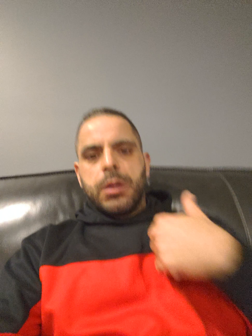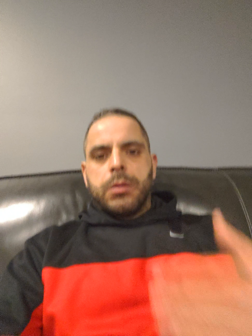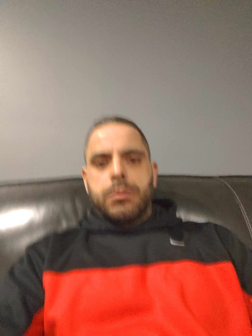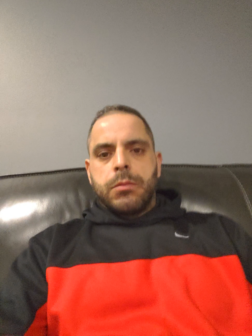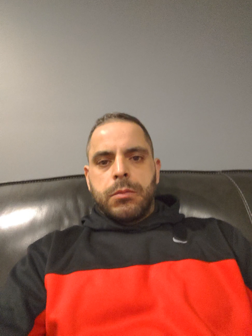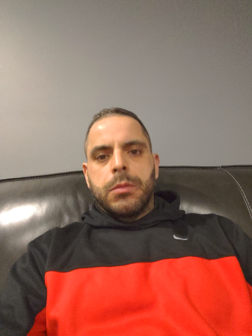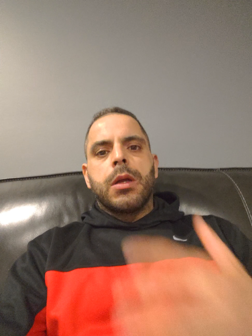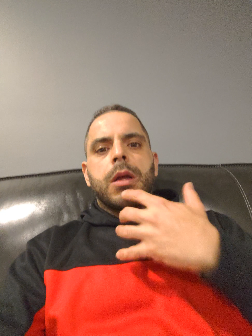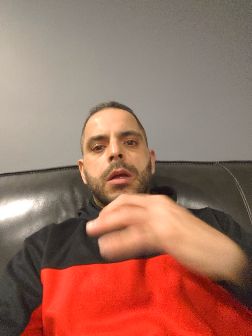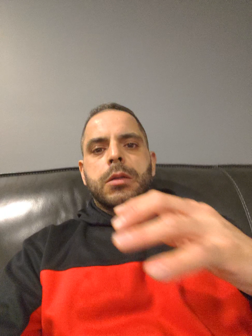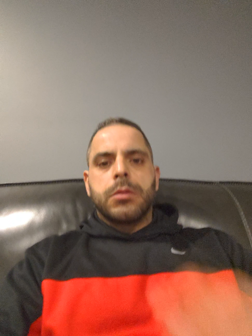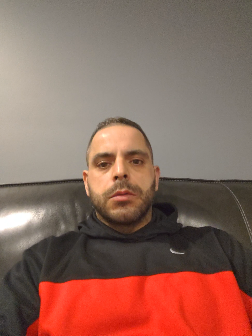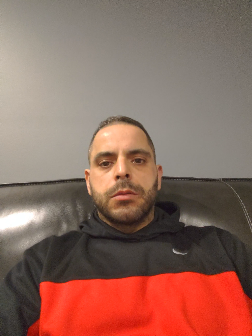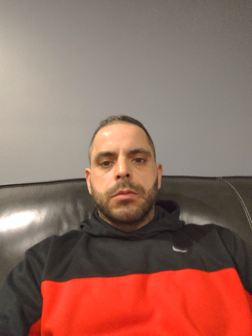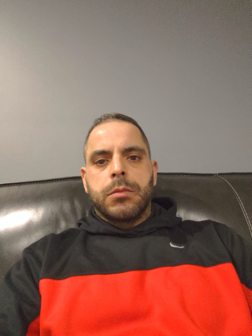hot